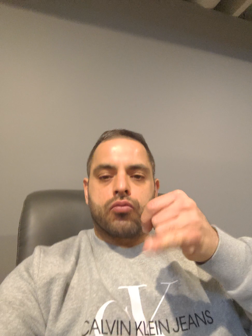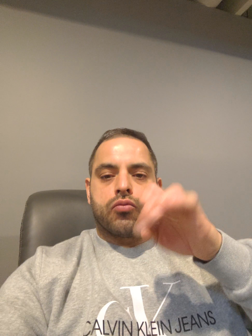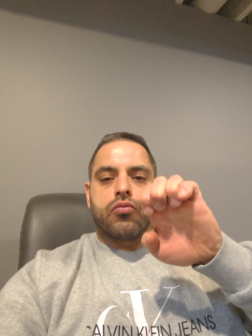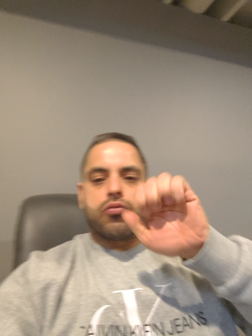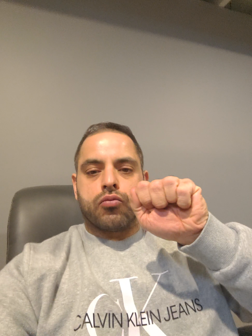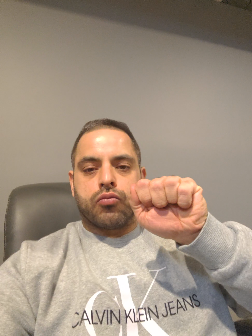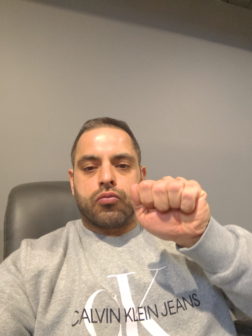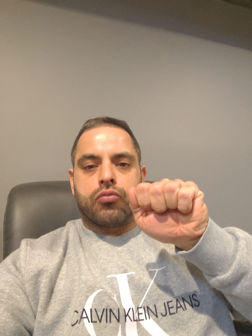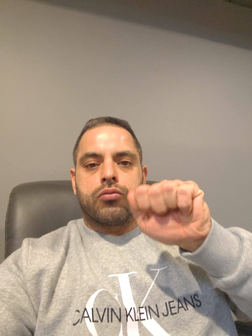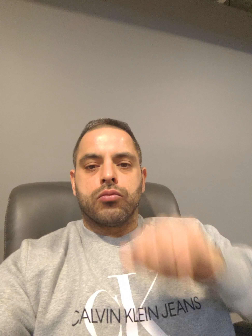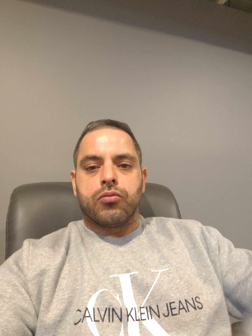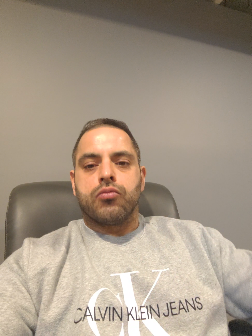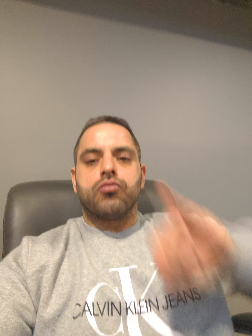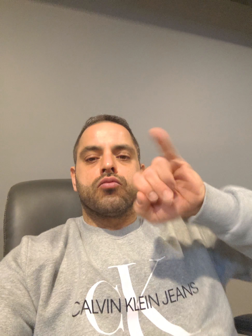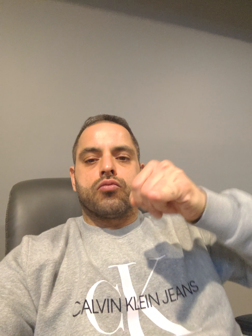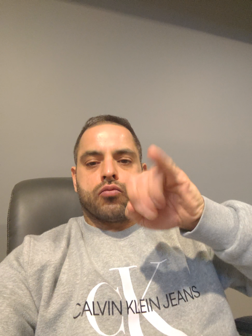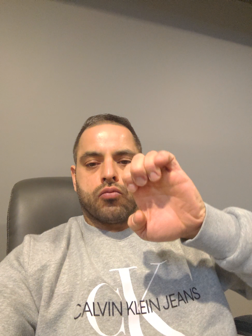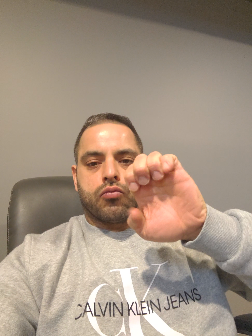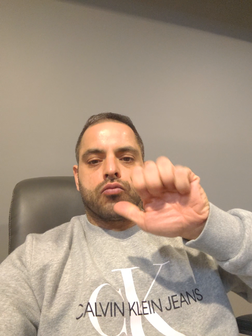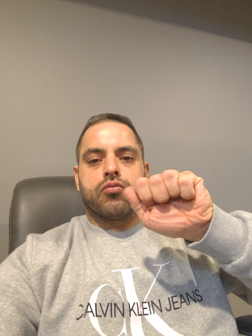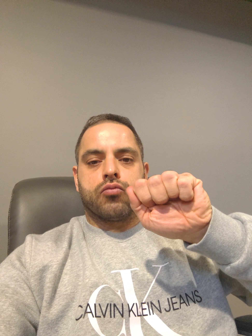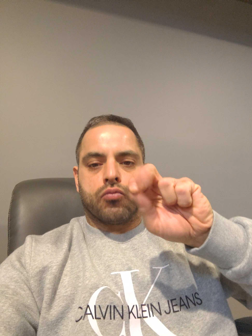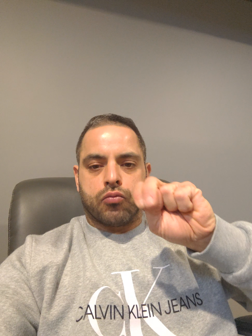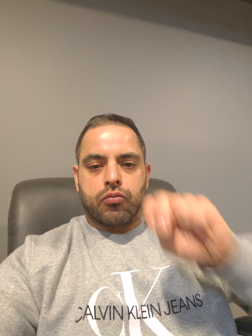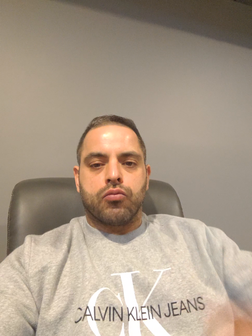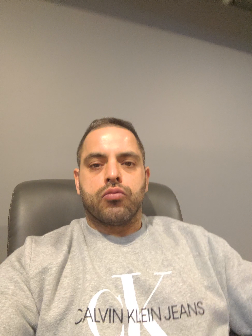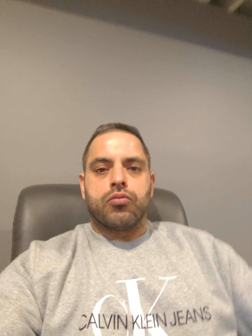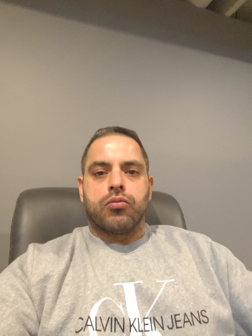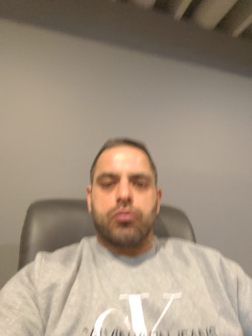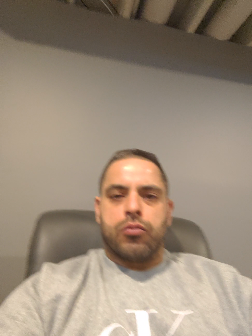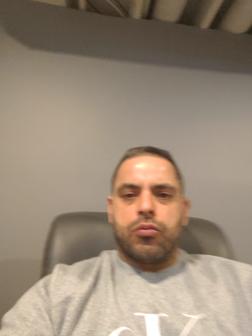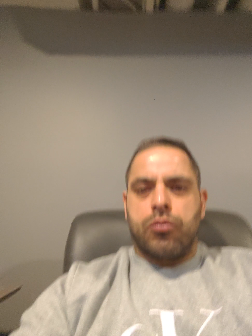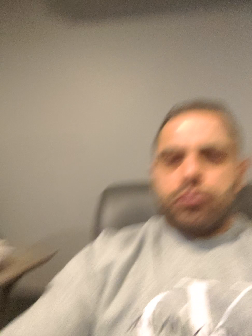jeans